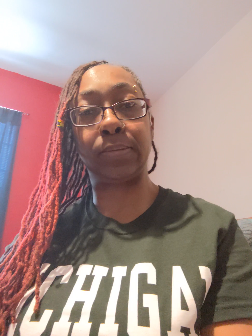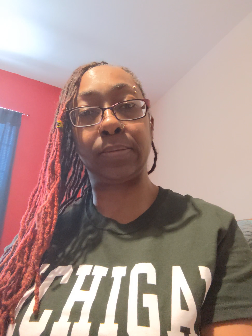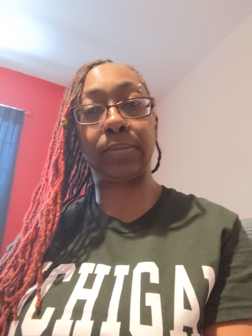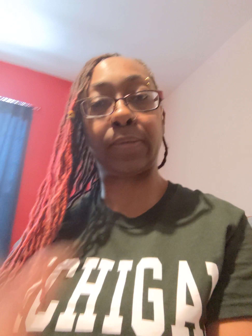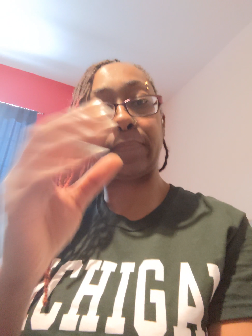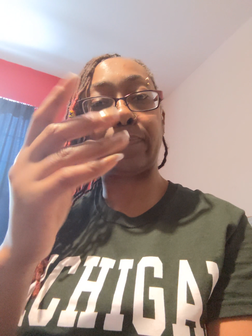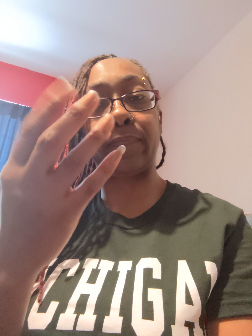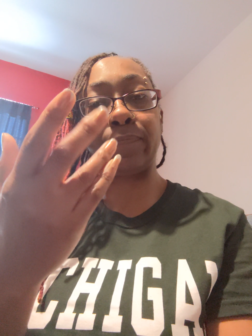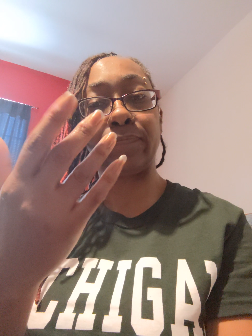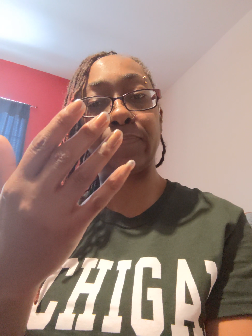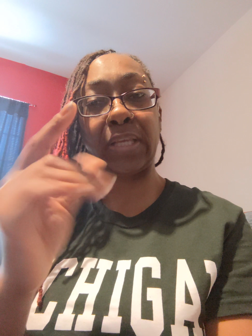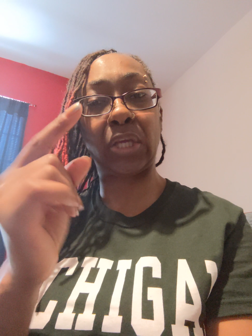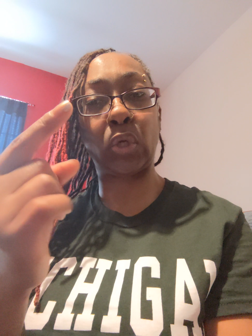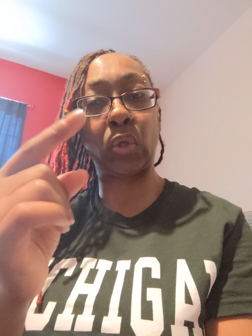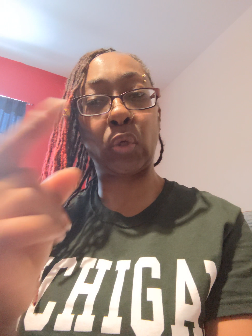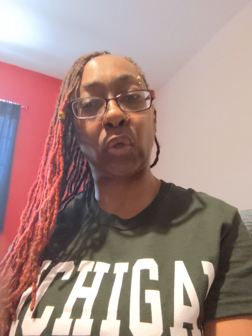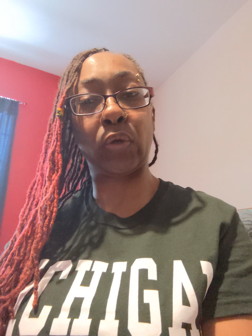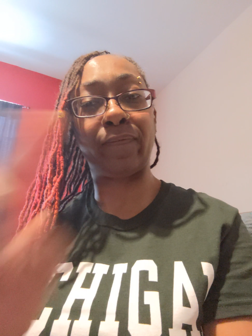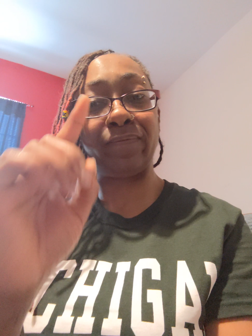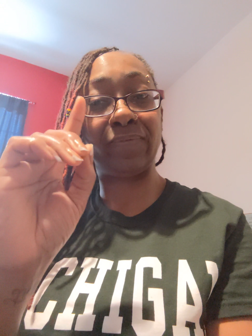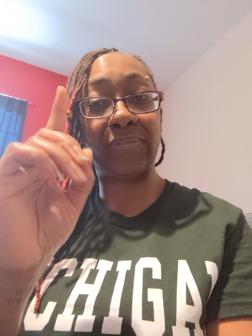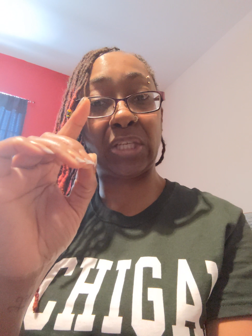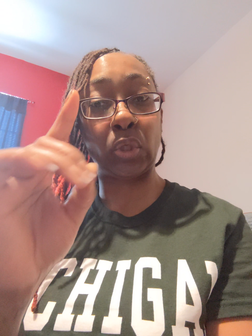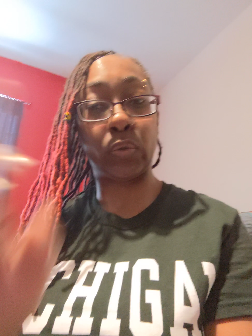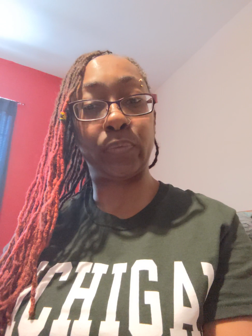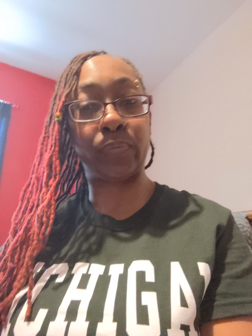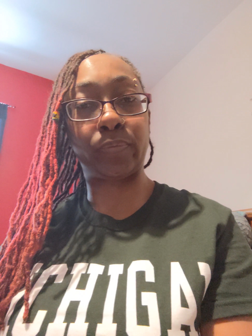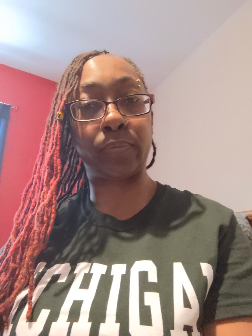finger